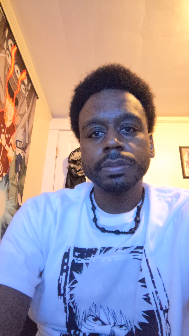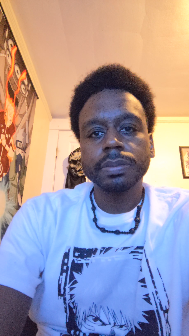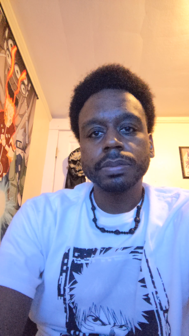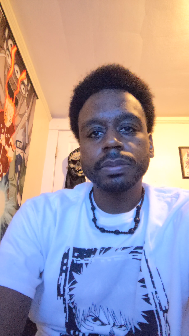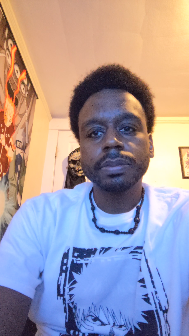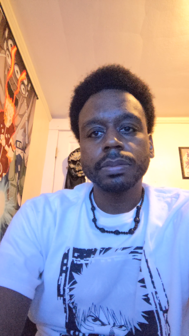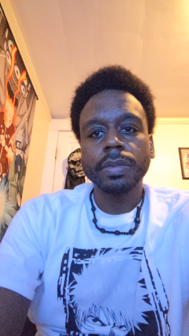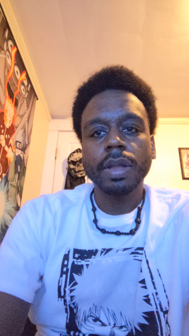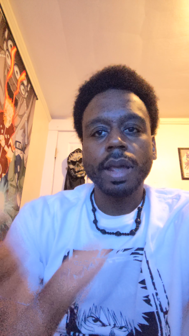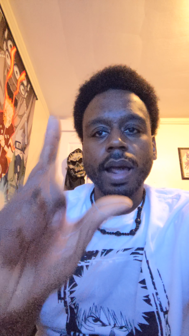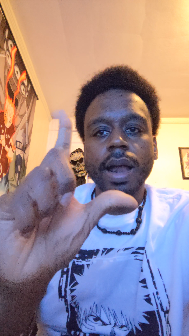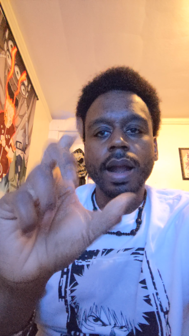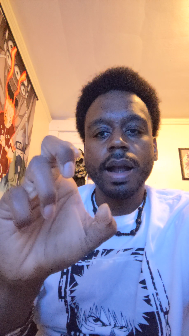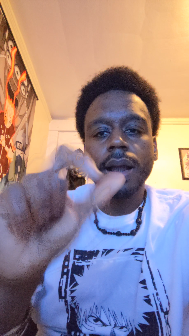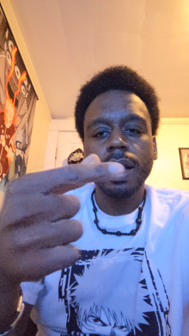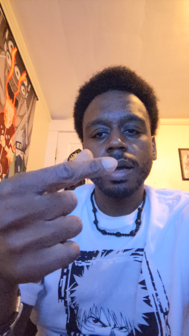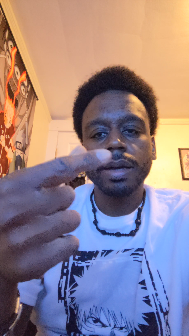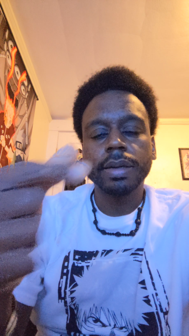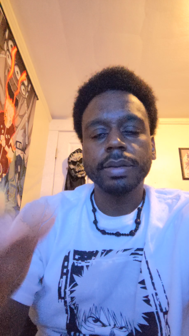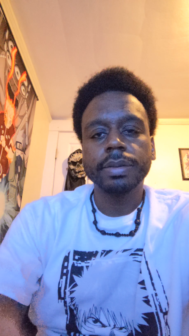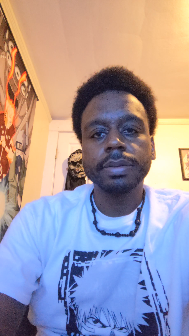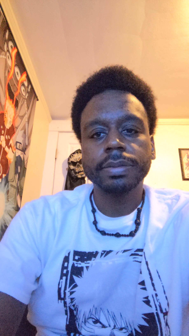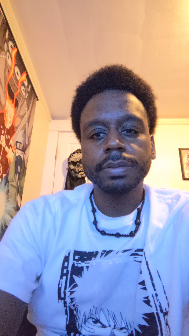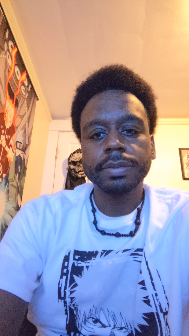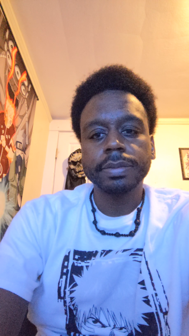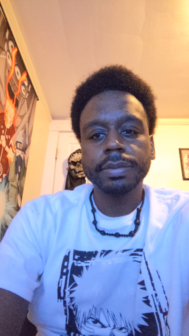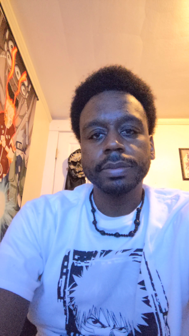leg